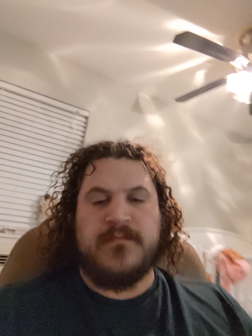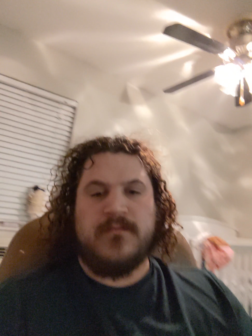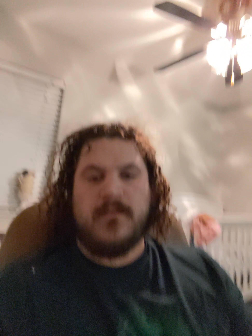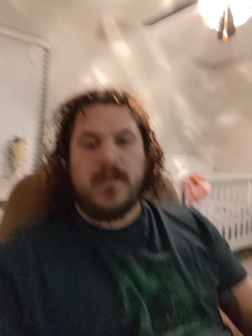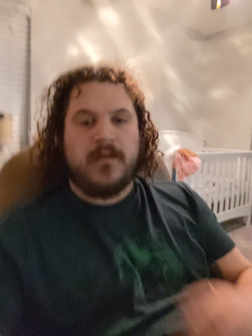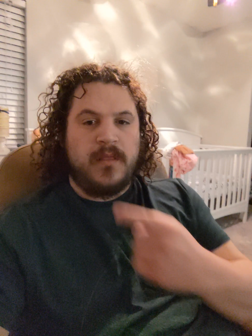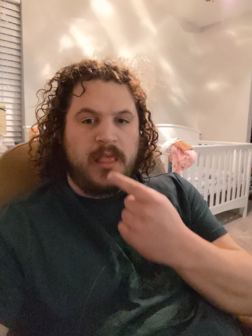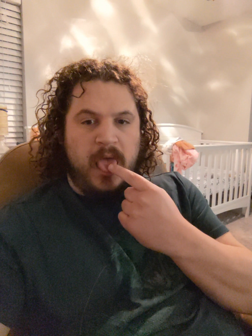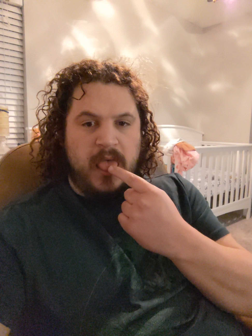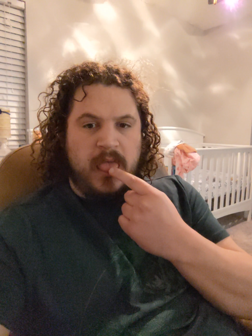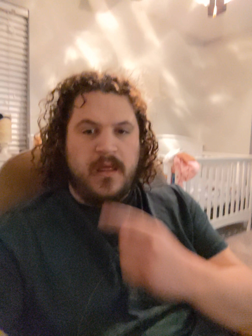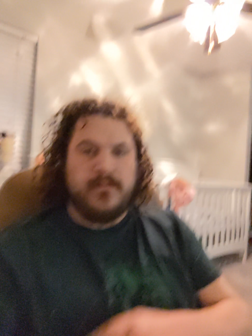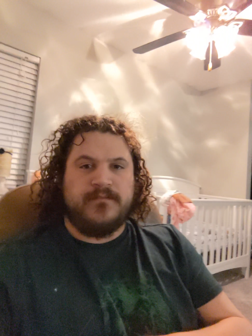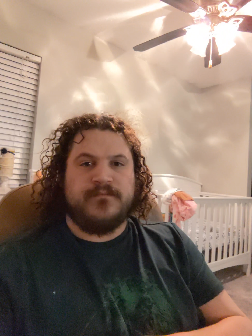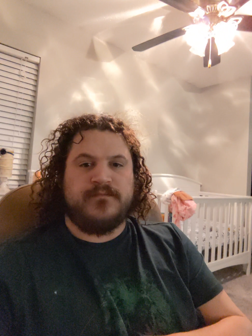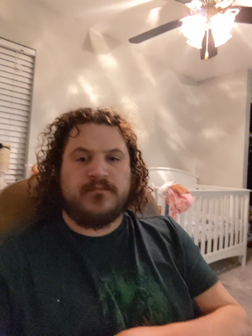tongue